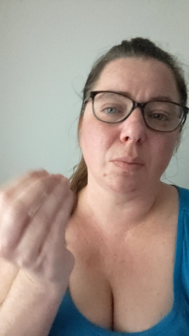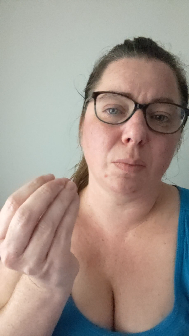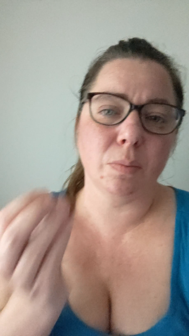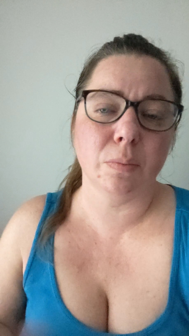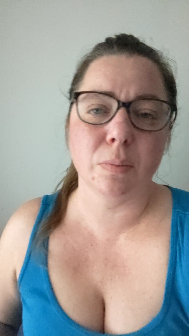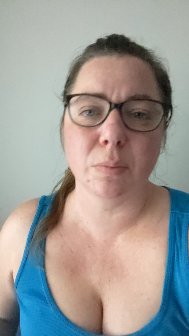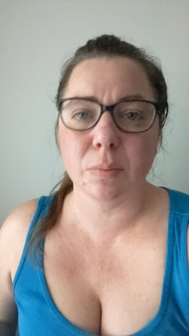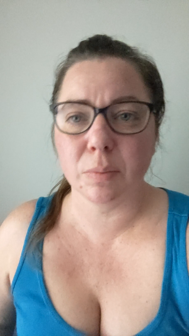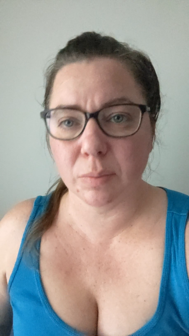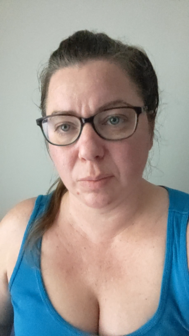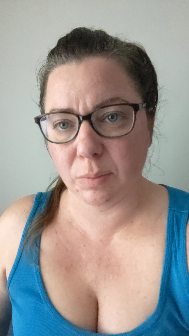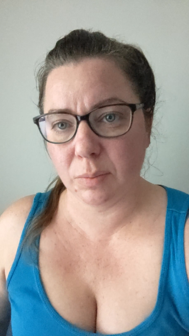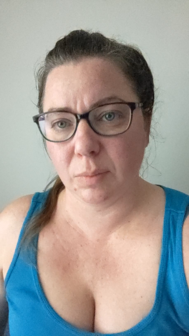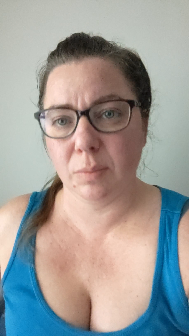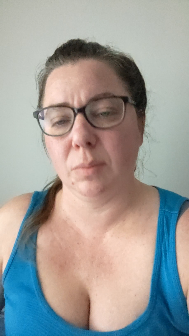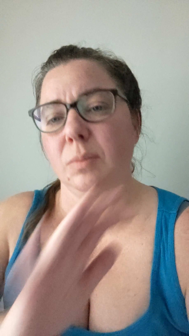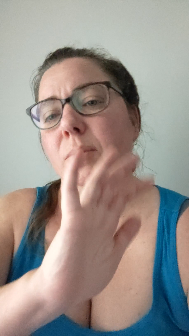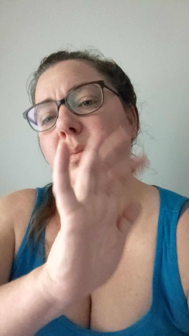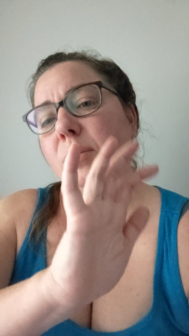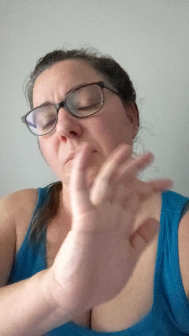cheese